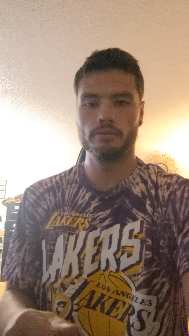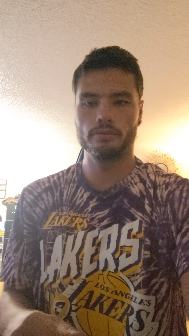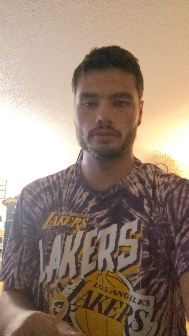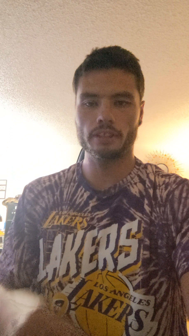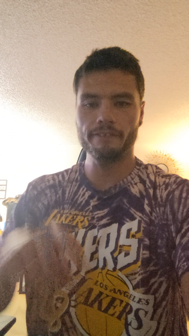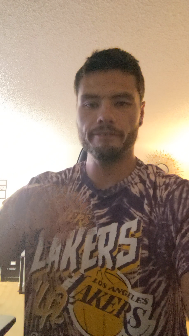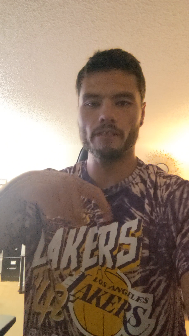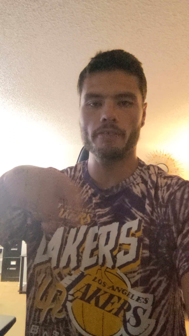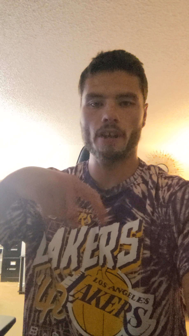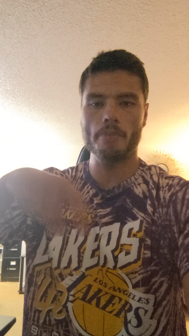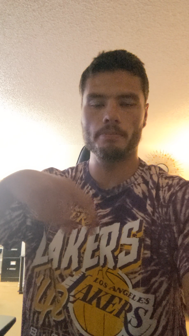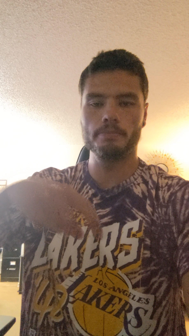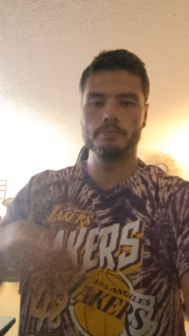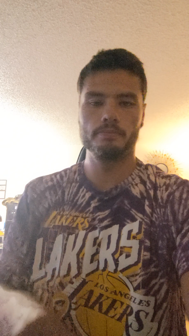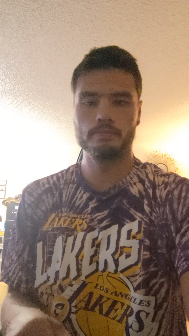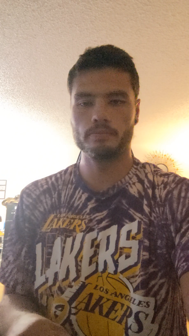flip-flop